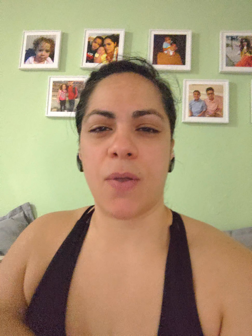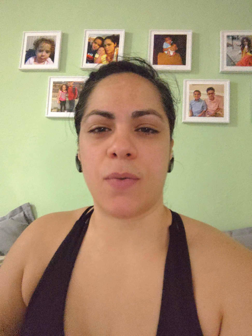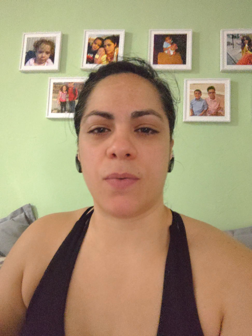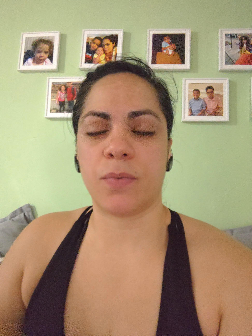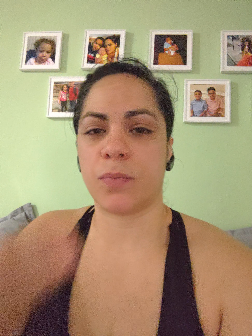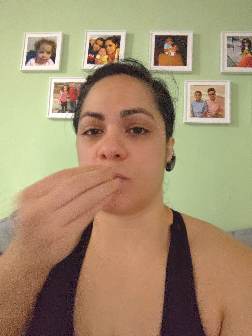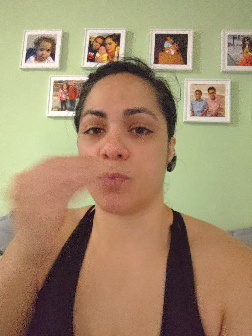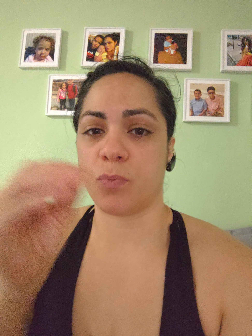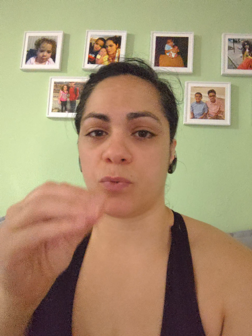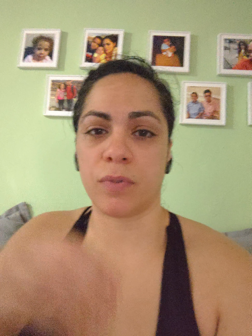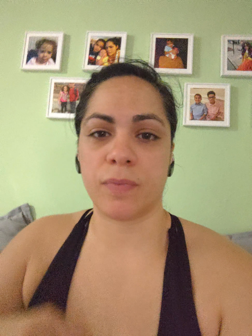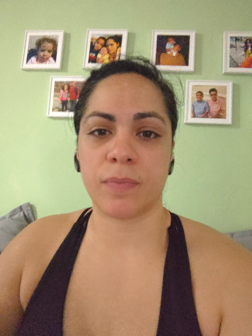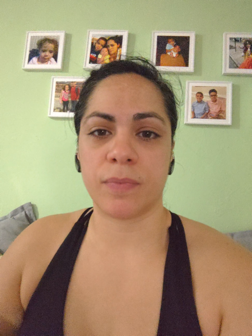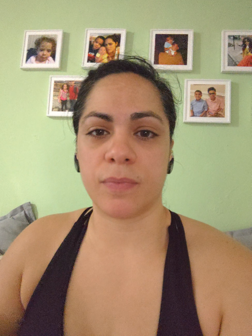kiss